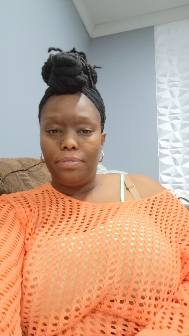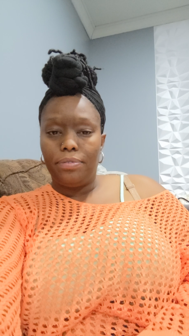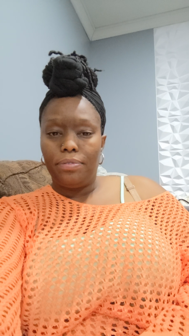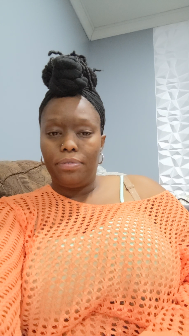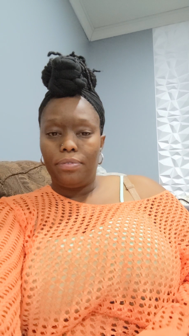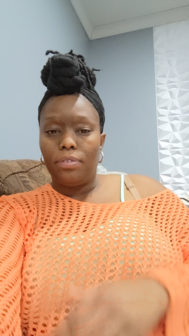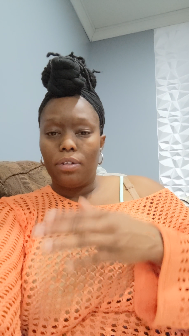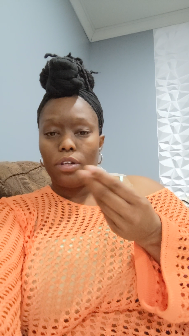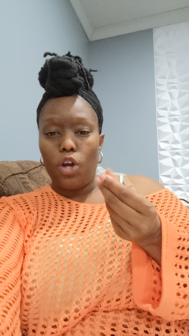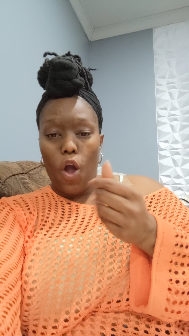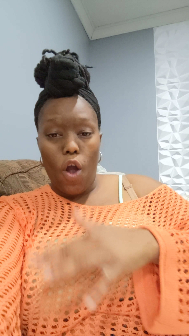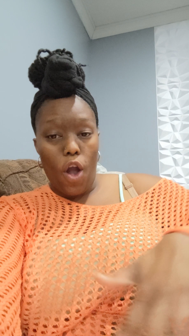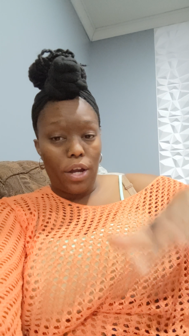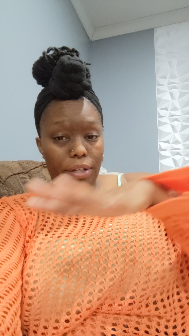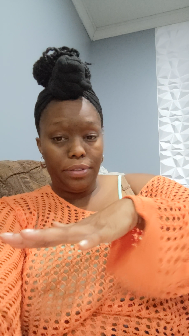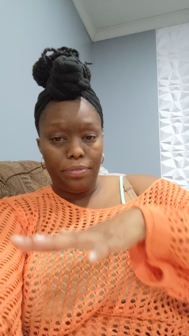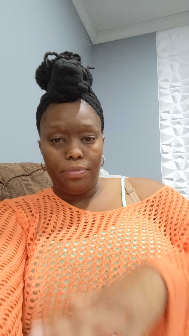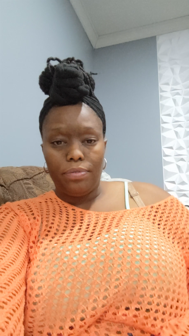garden